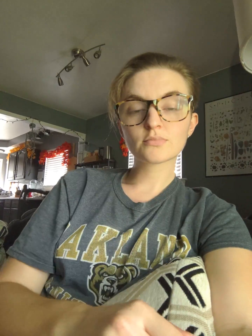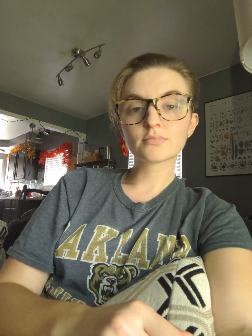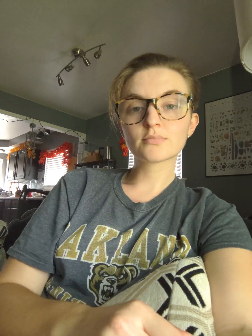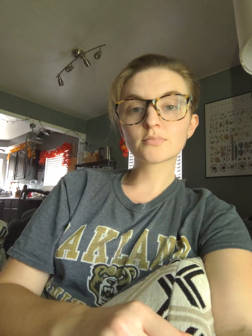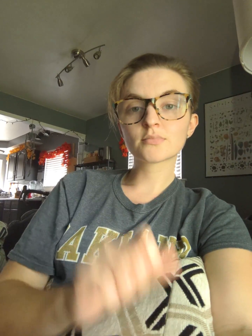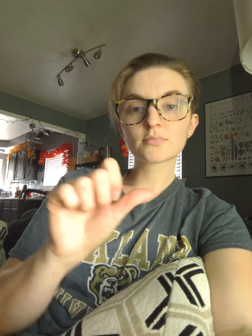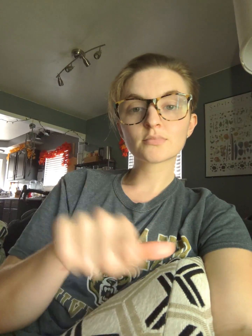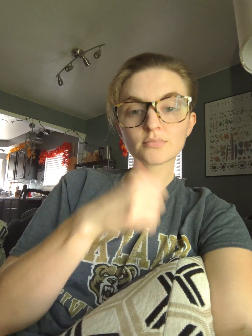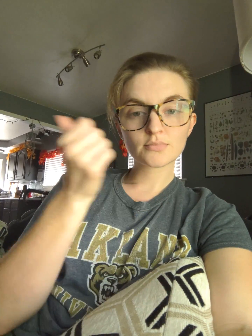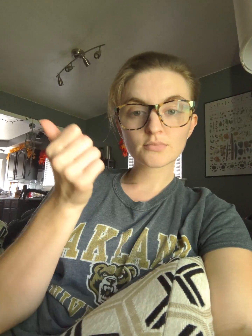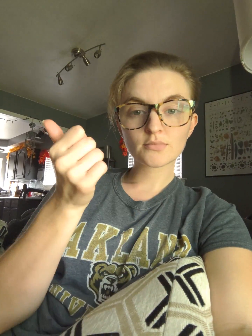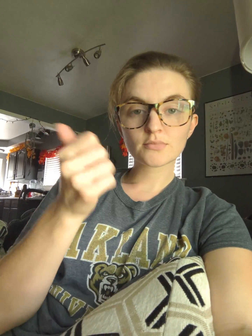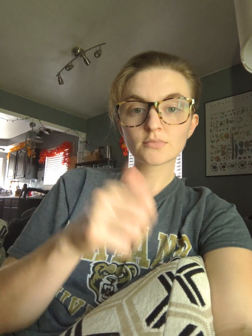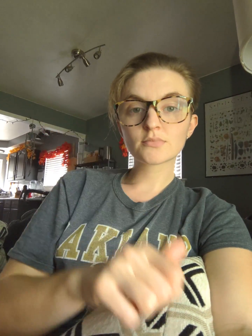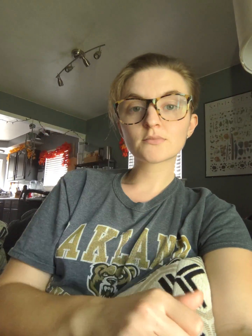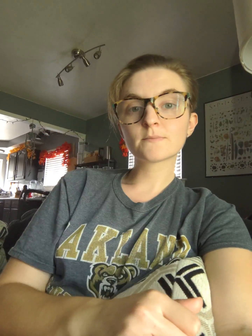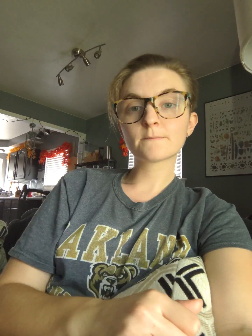other